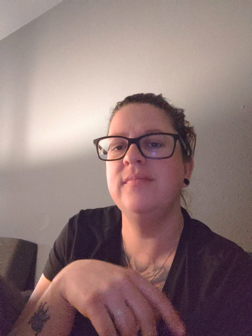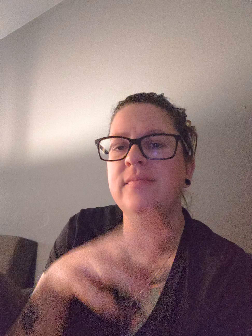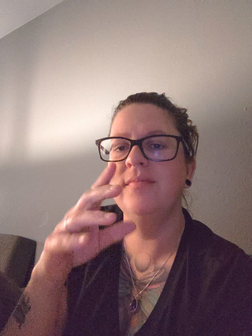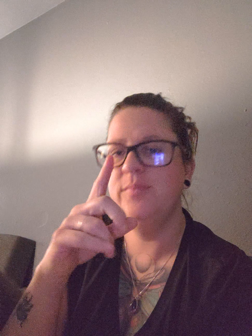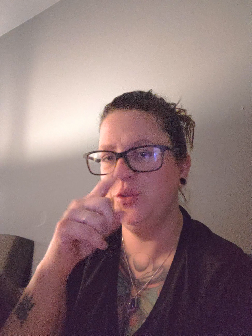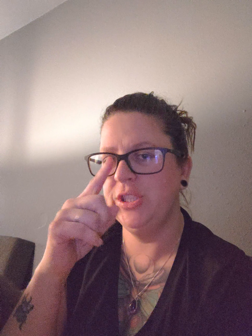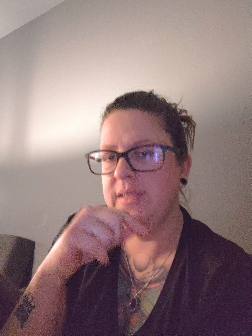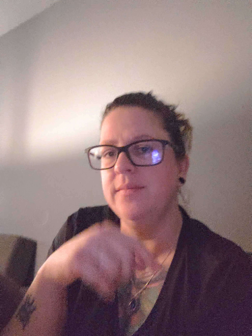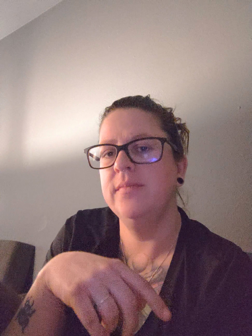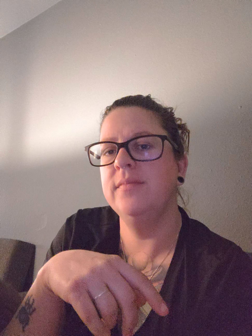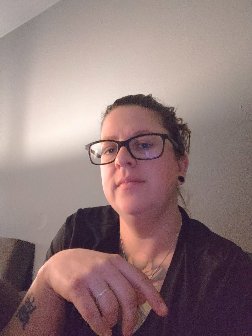pretend